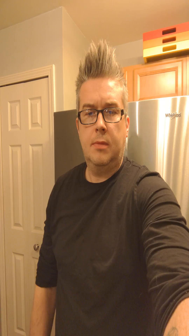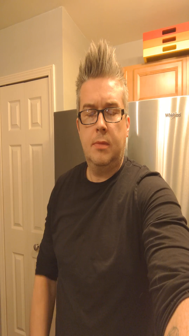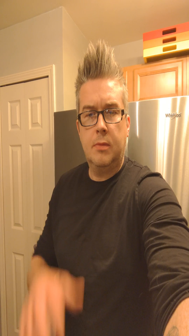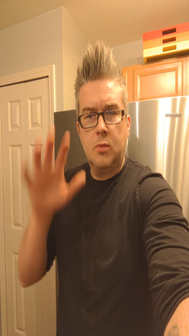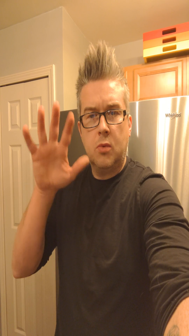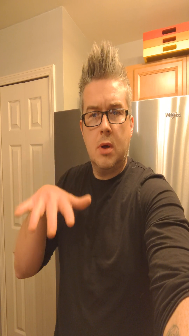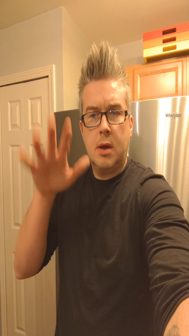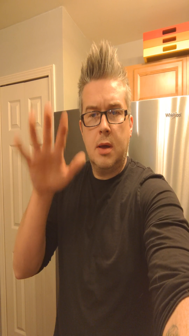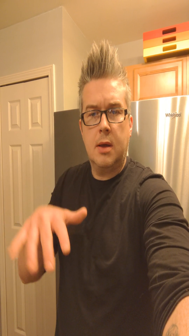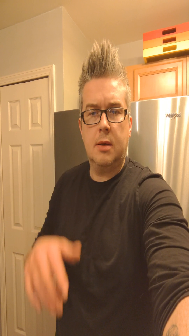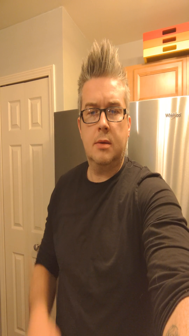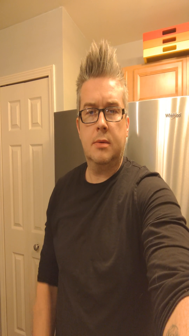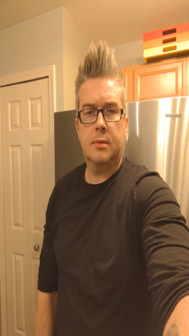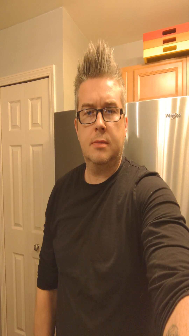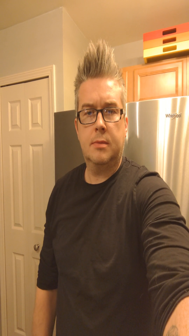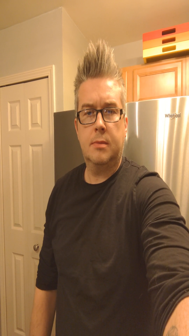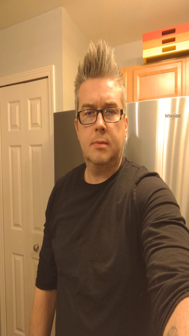rain